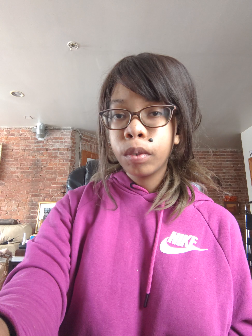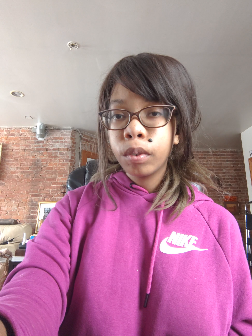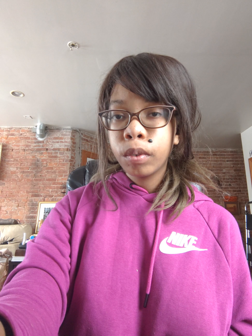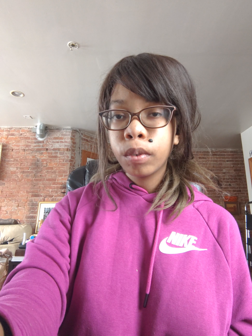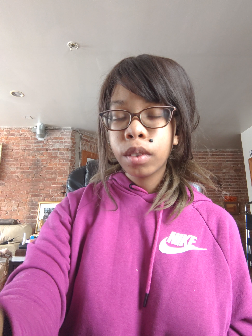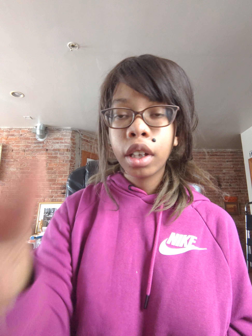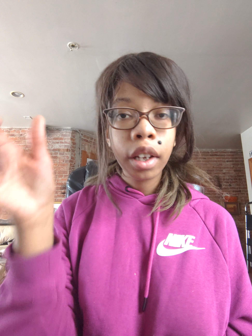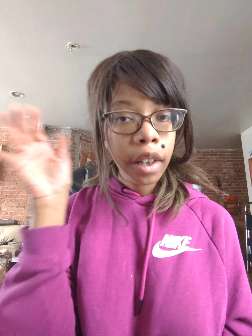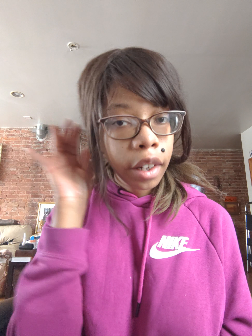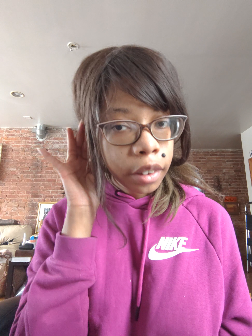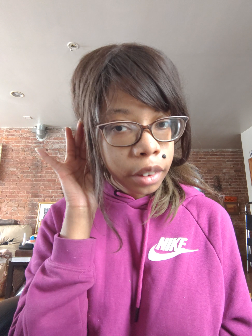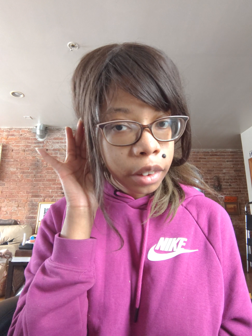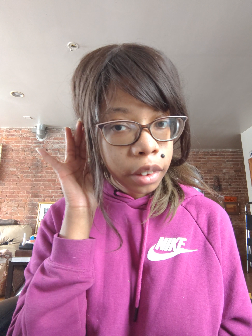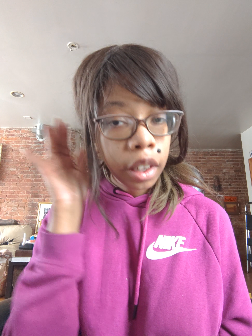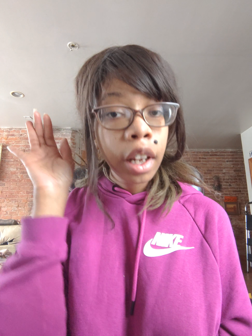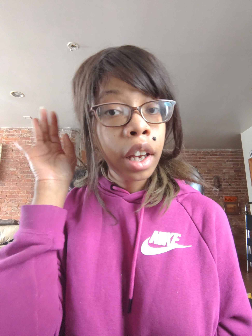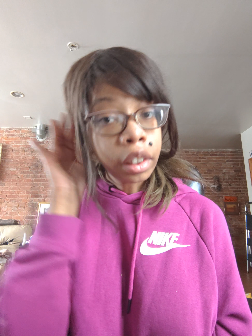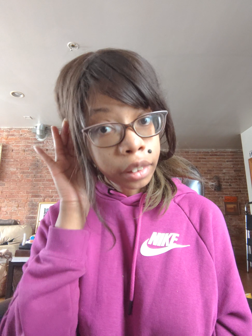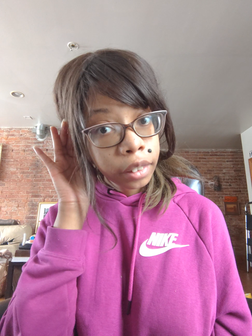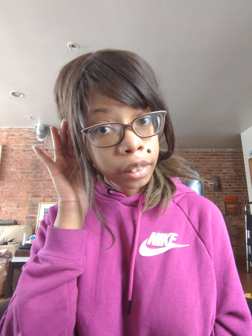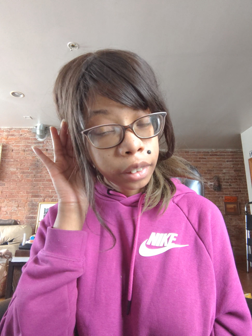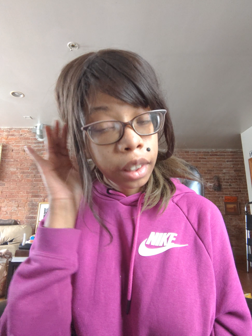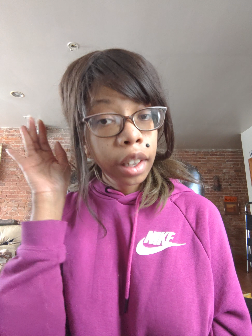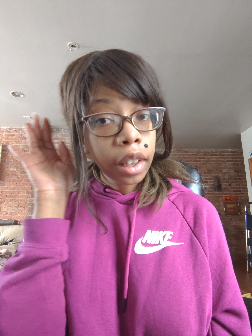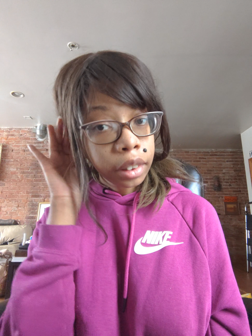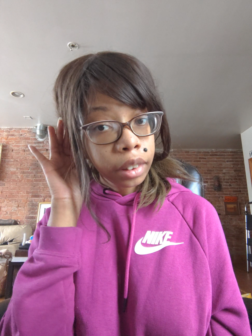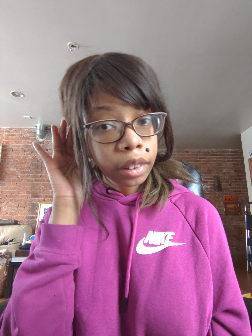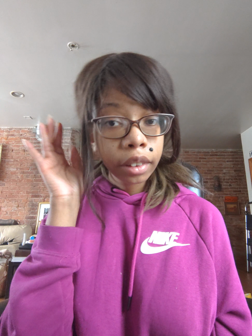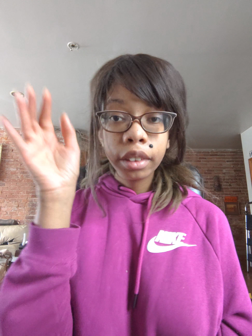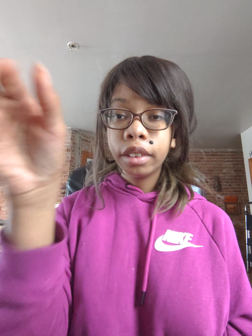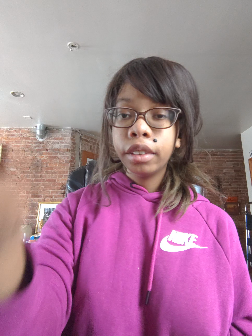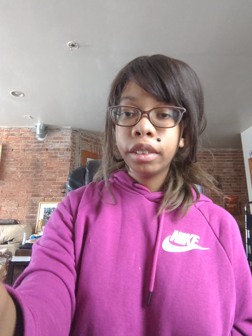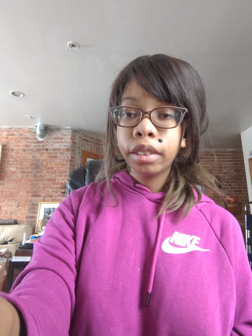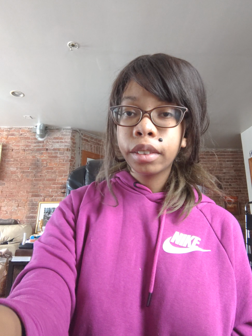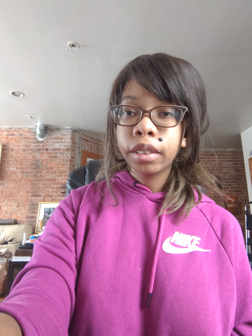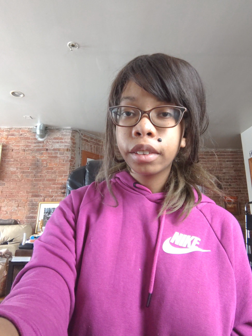listen